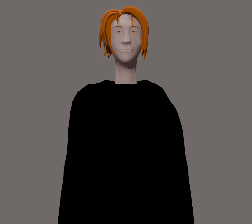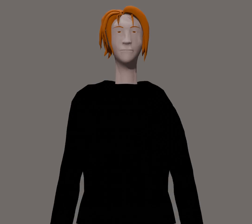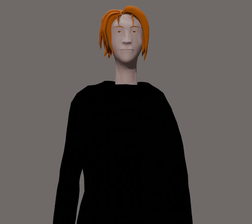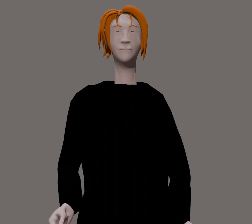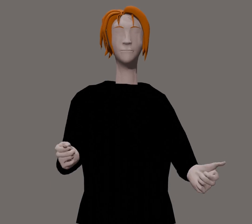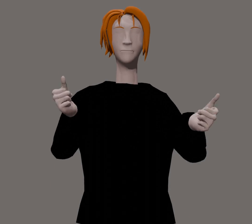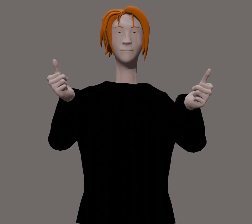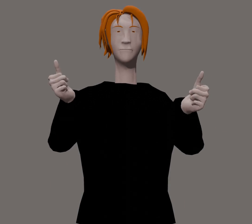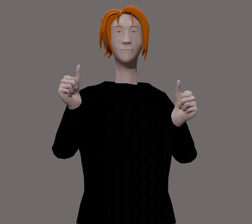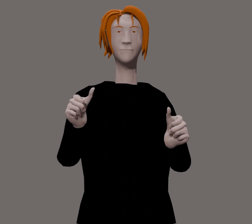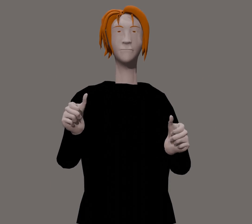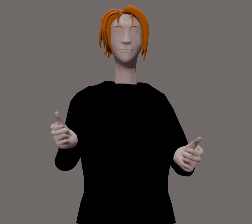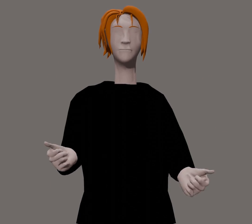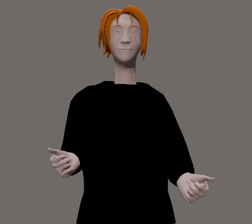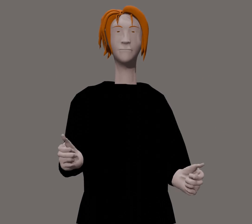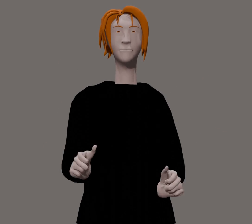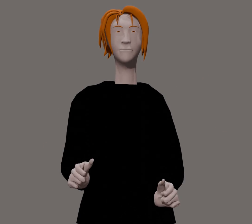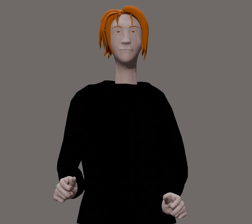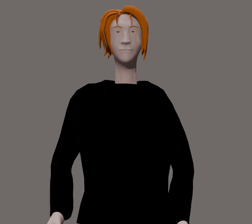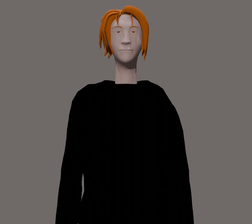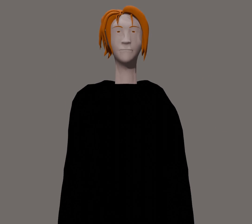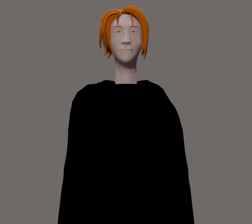Change Bad